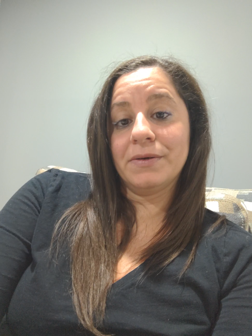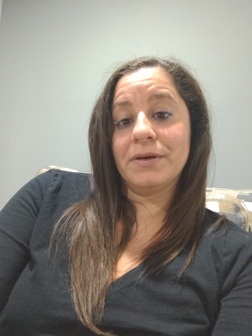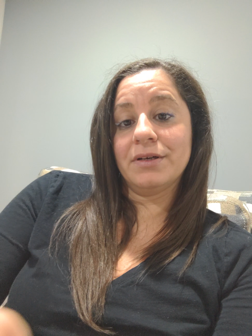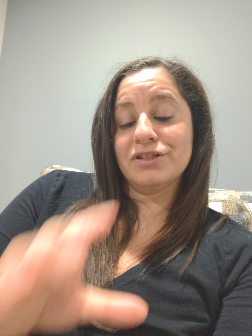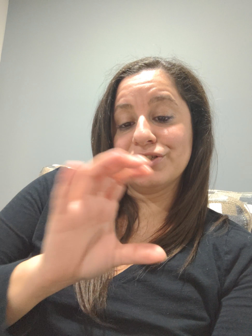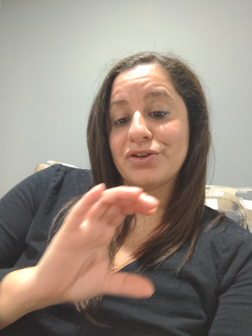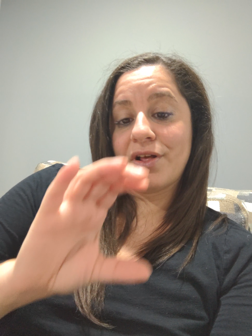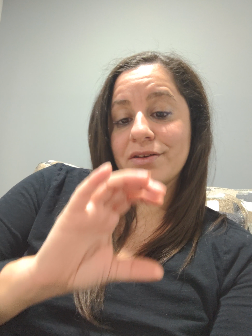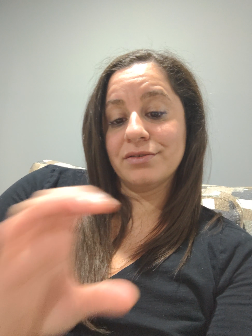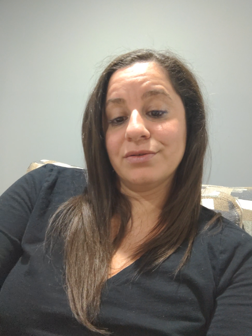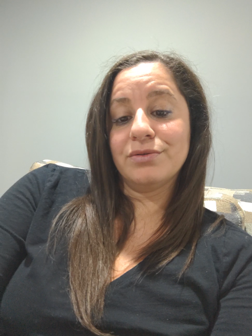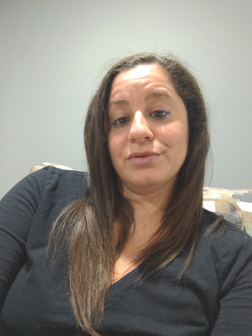chocolate